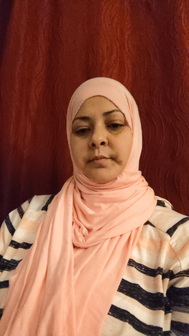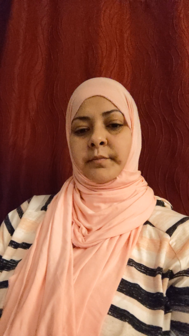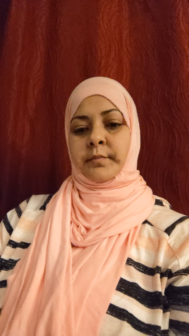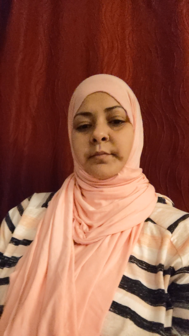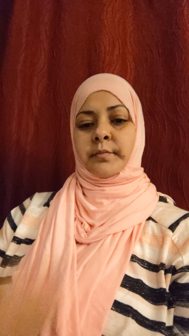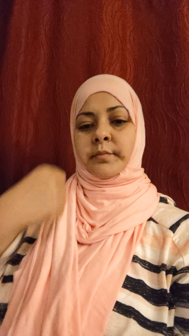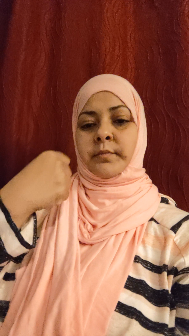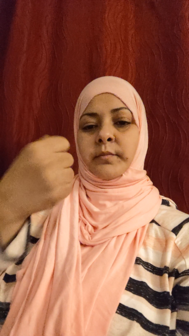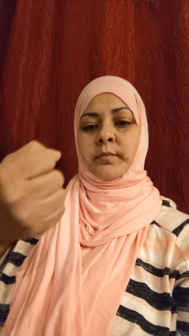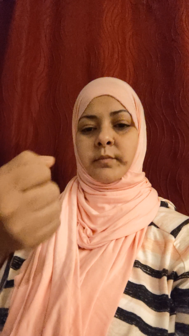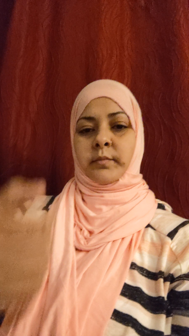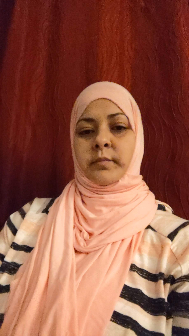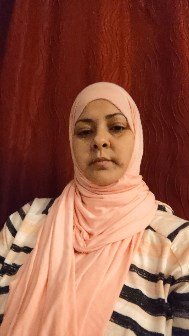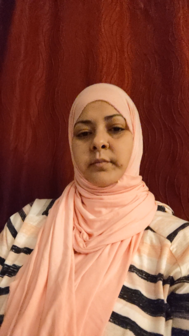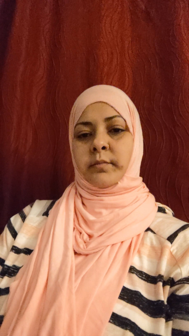drive